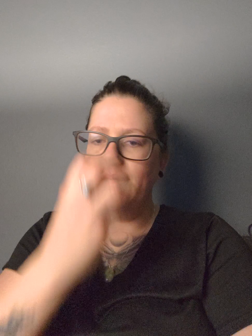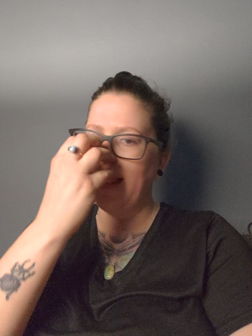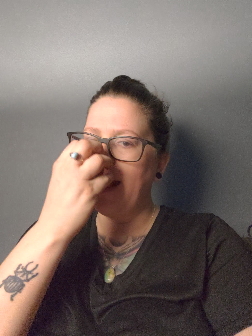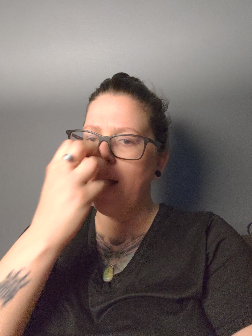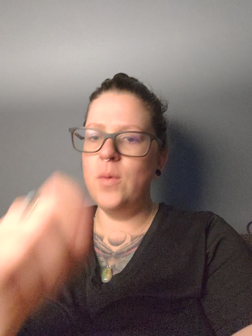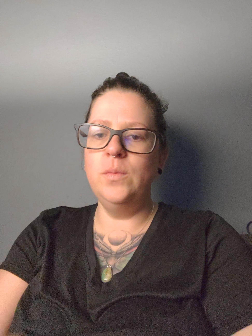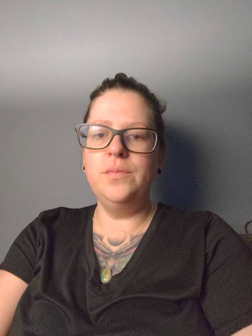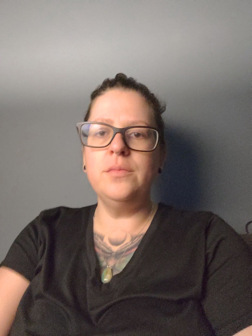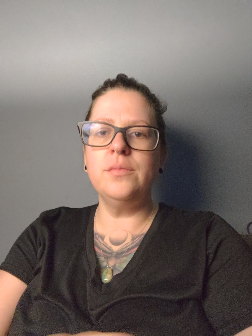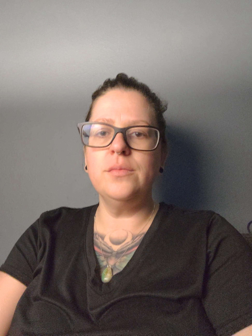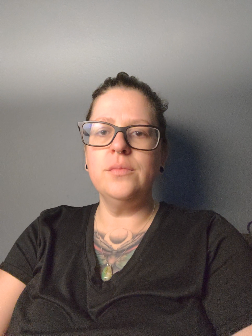clown